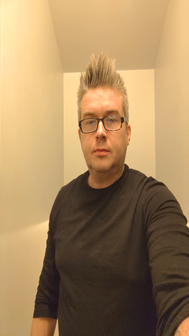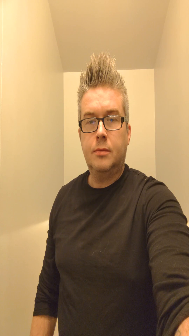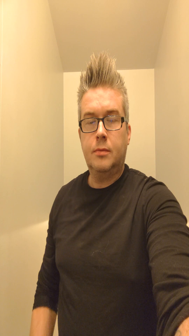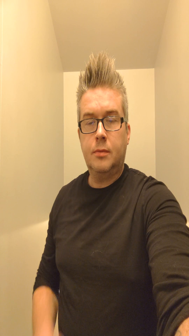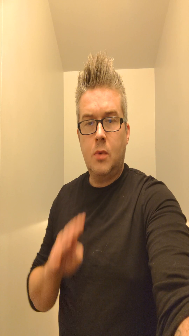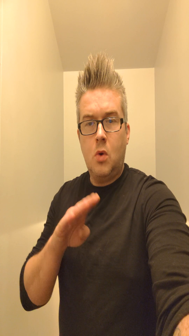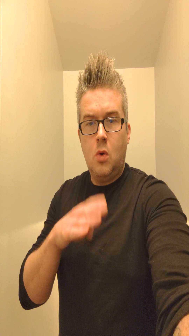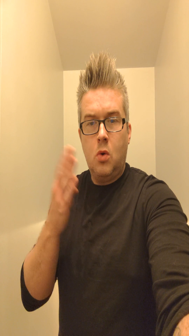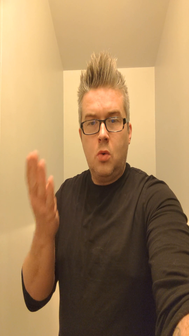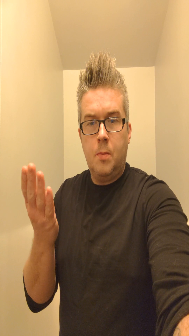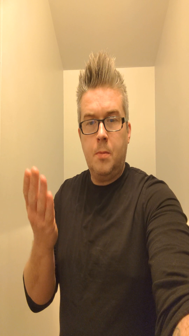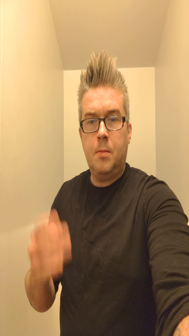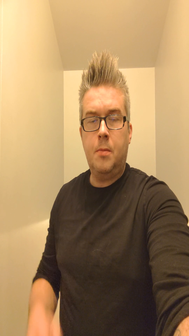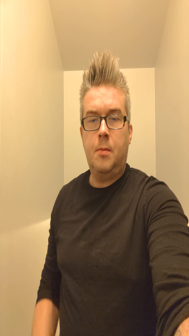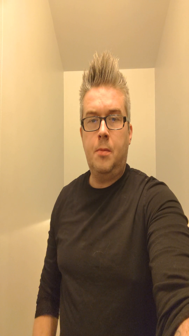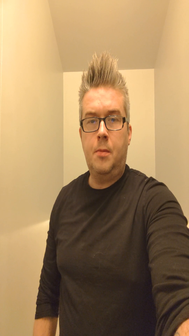open